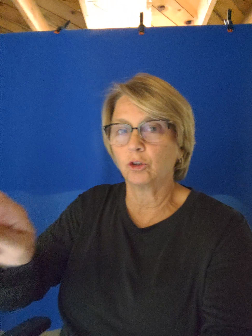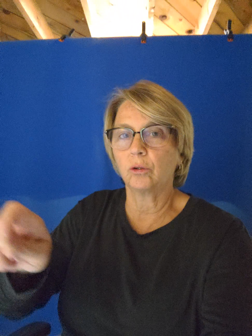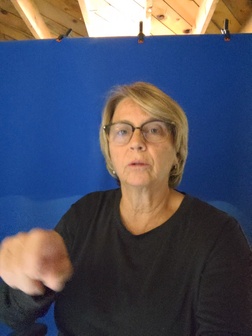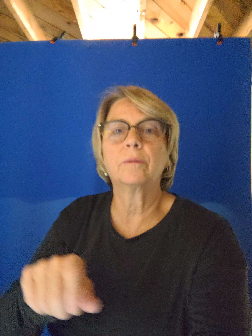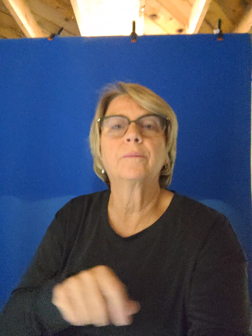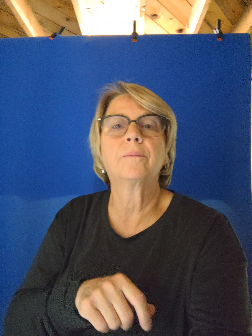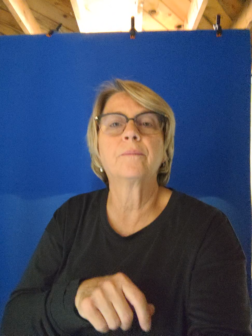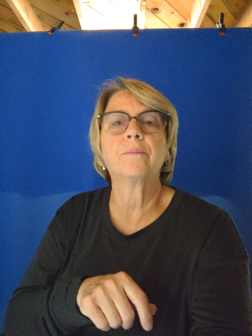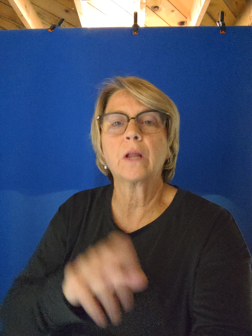pencil